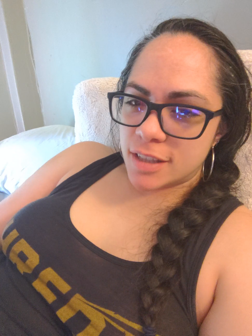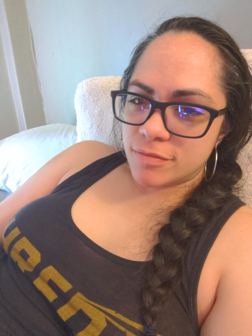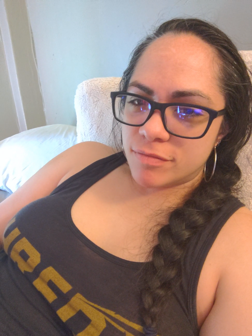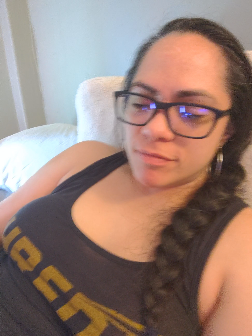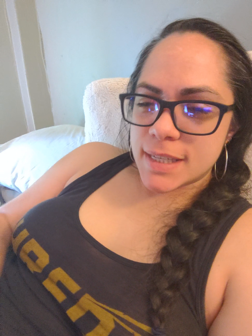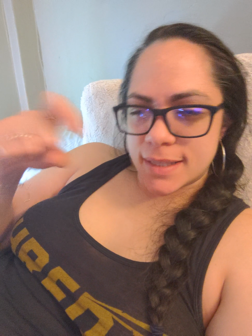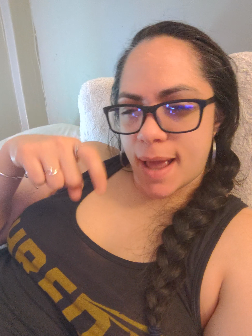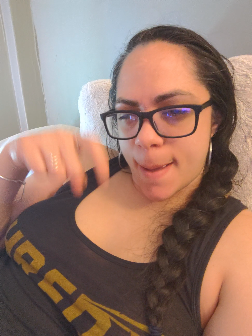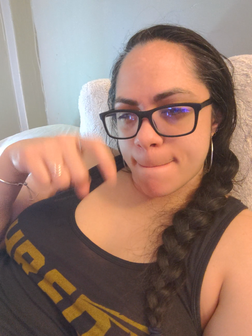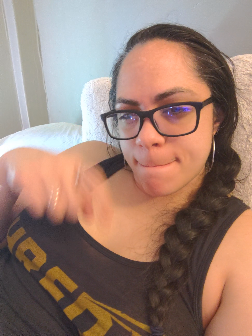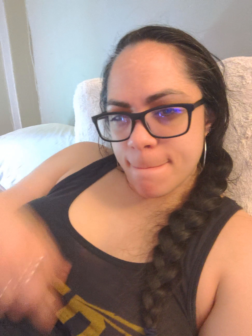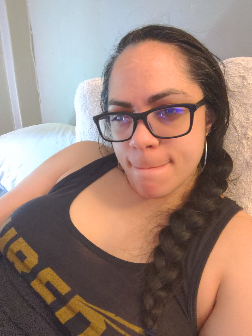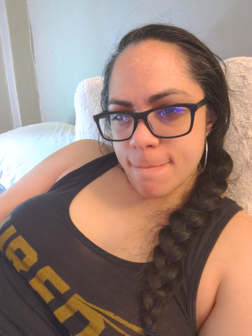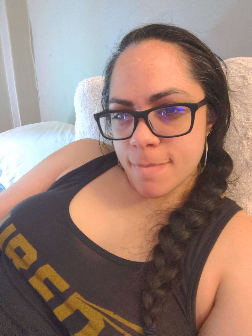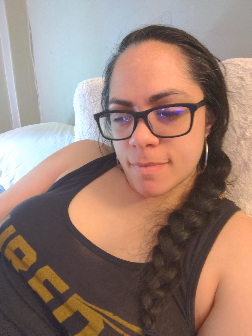time